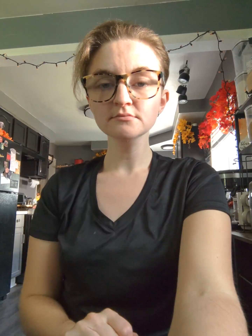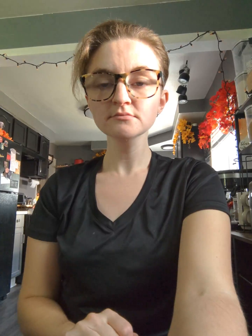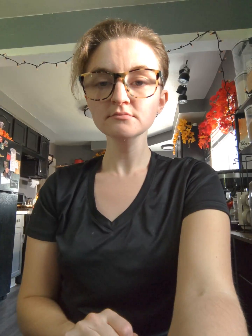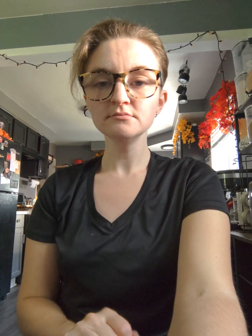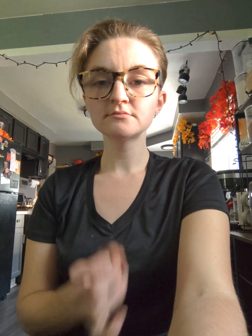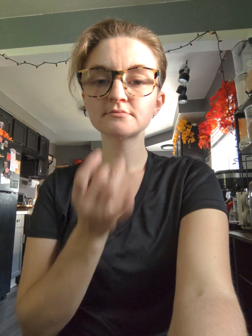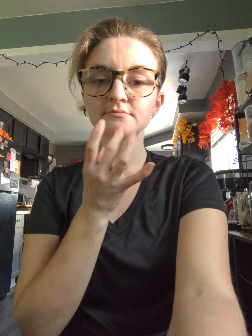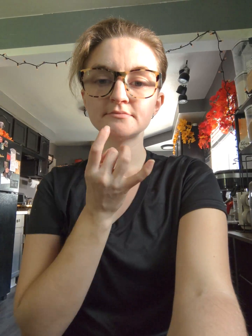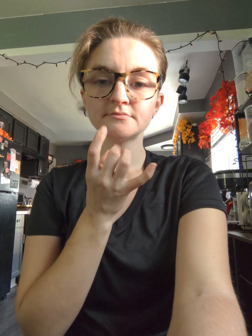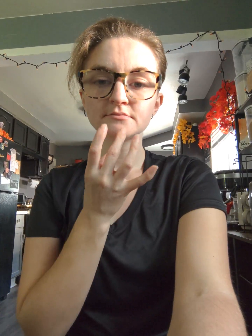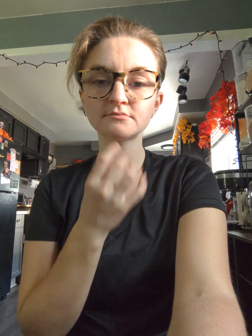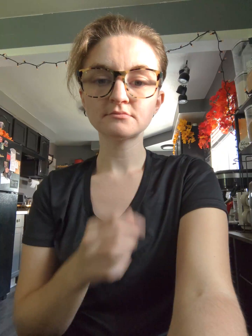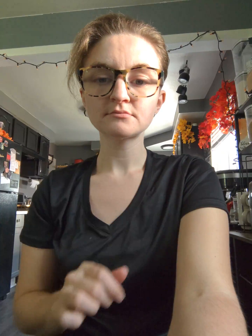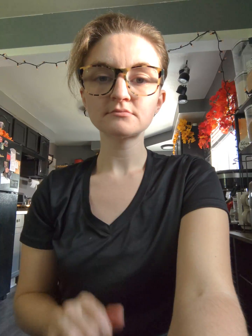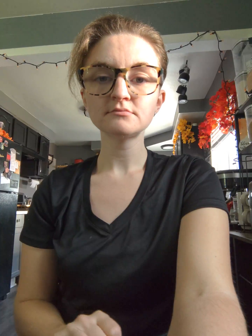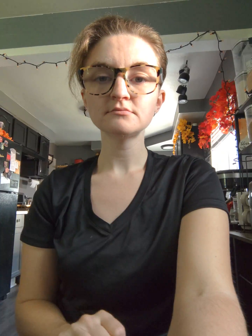light bulb